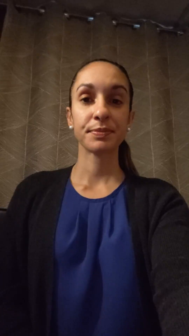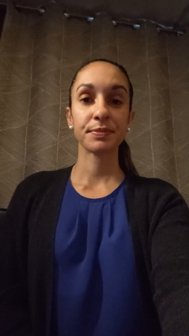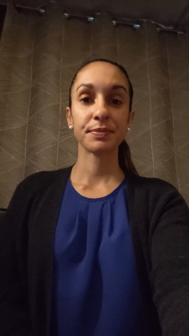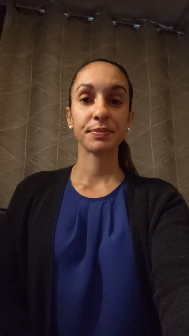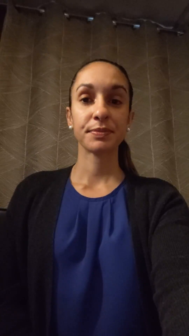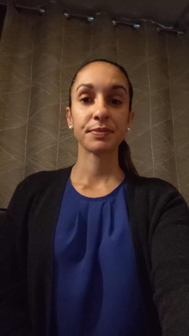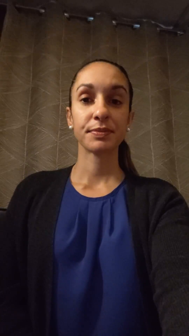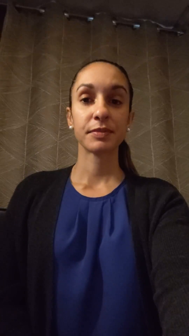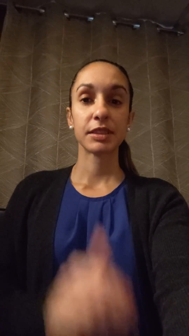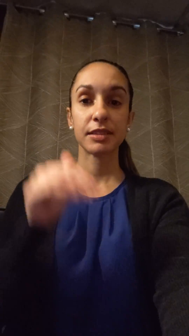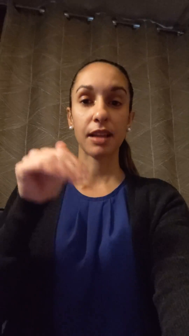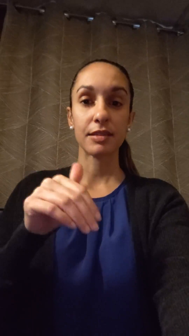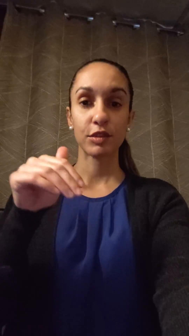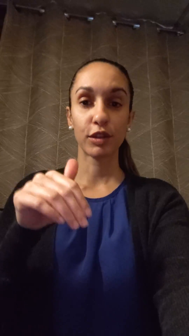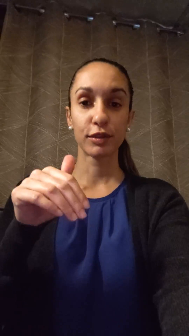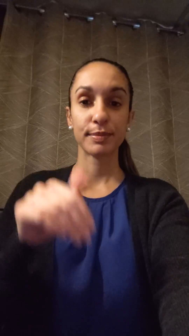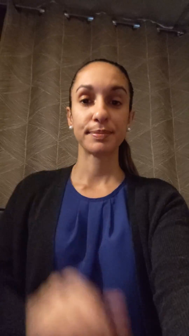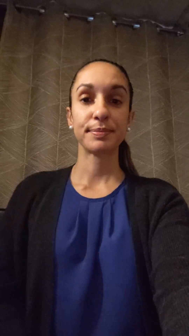doctor